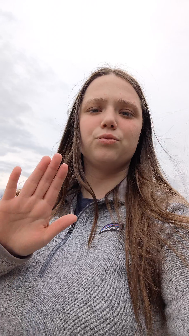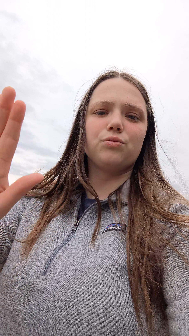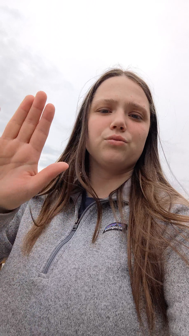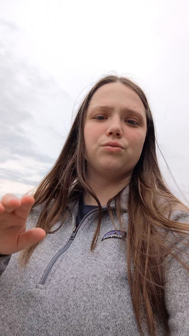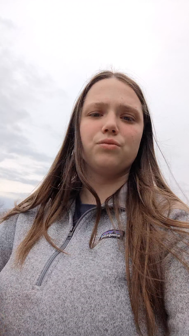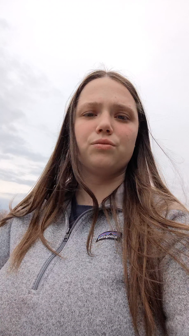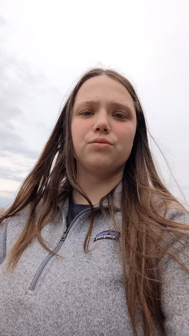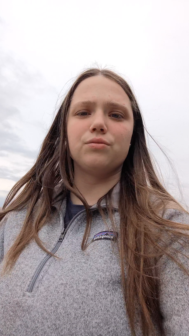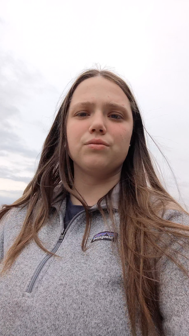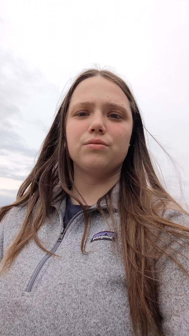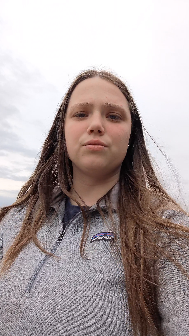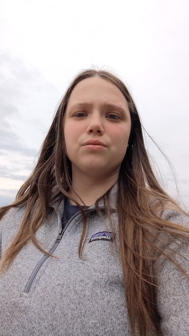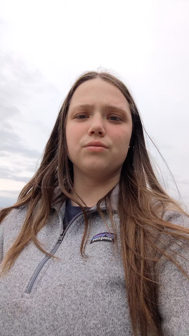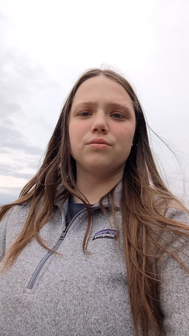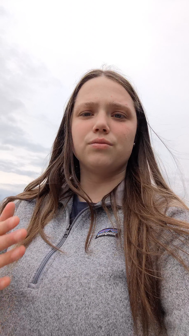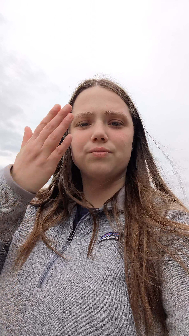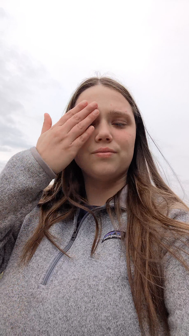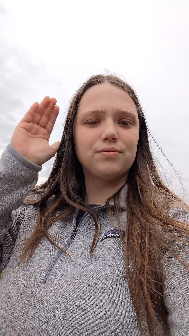peekaboo